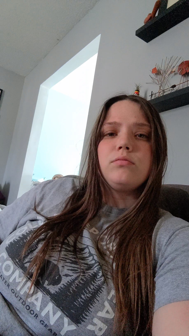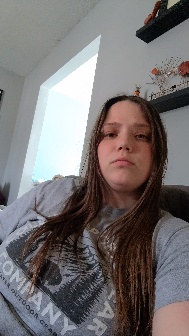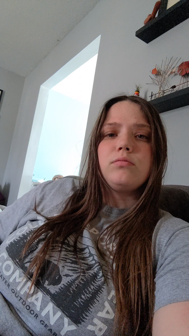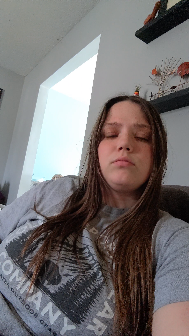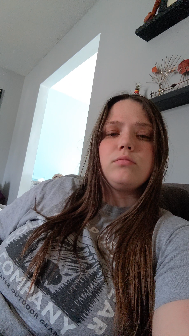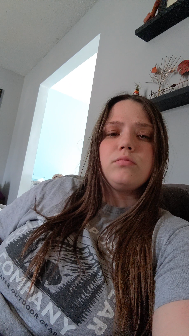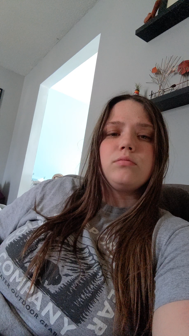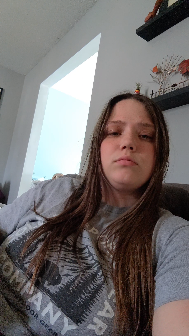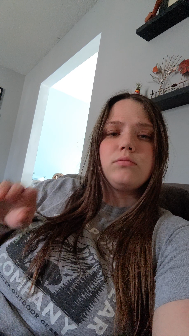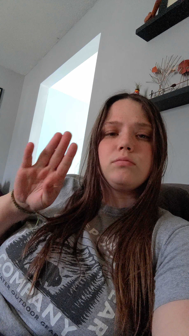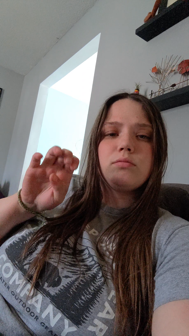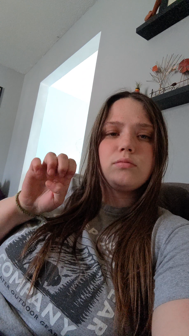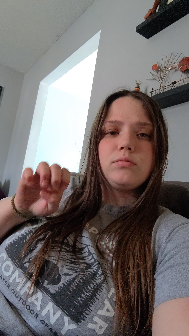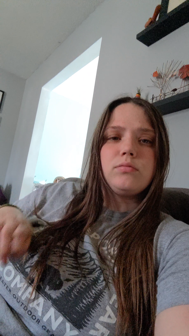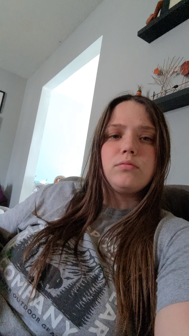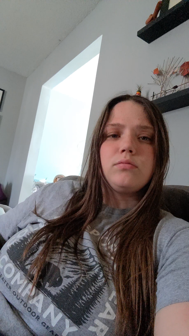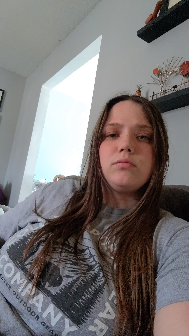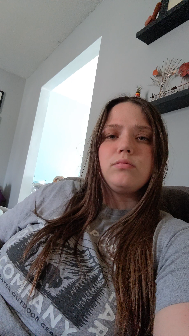be